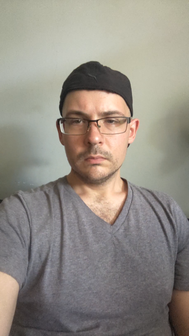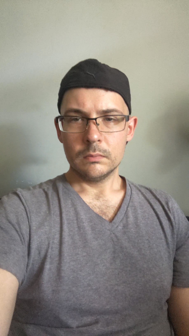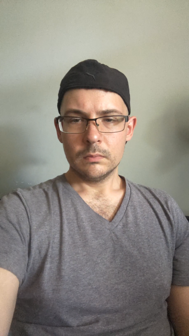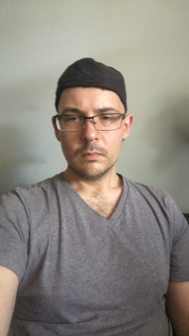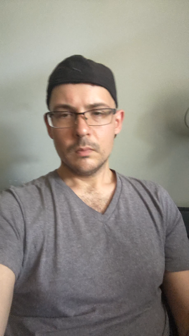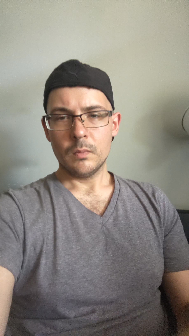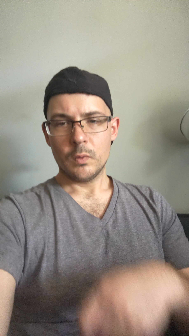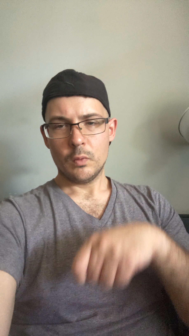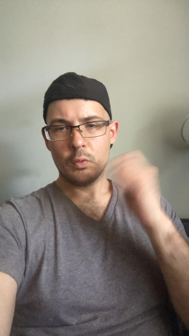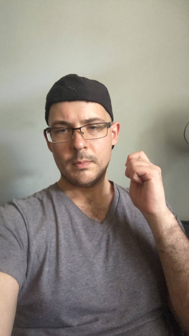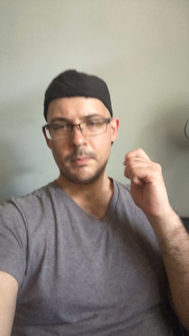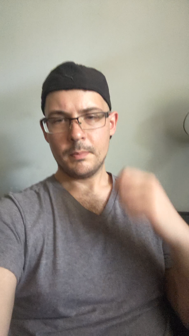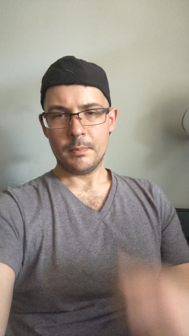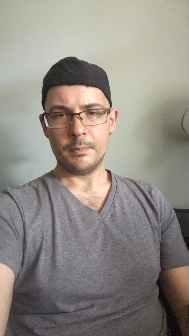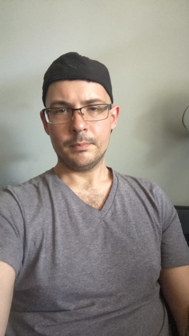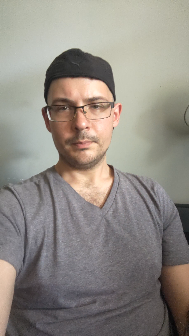rip